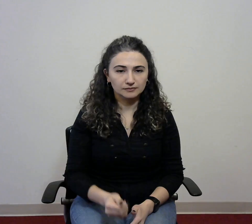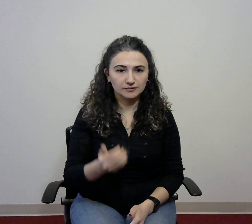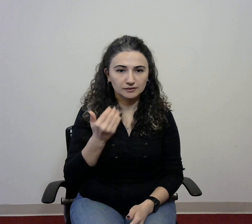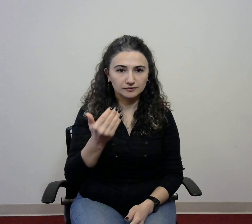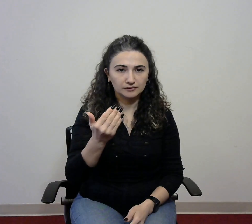siz